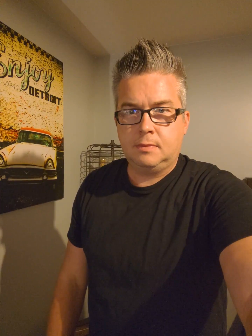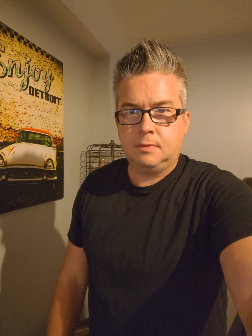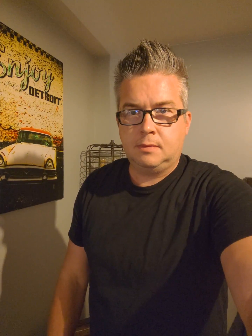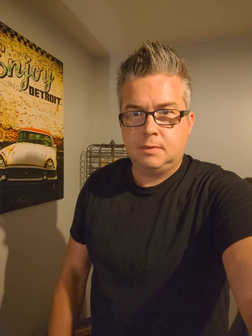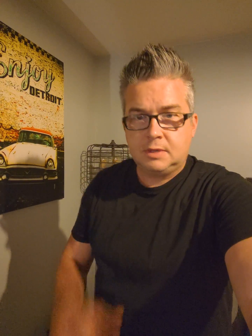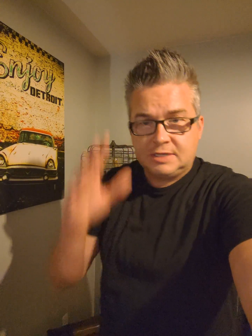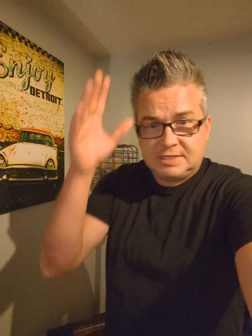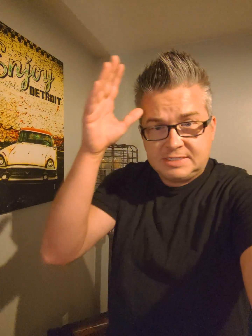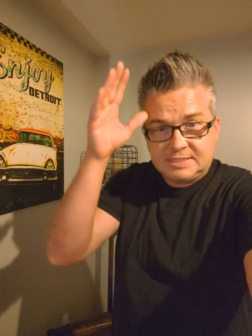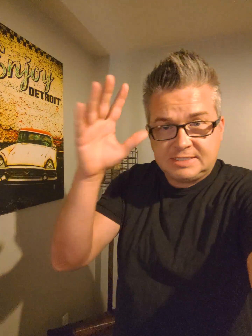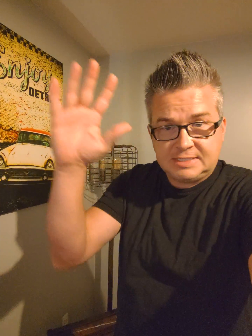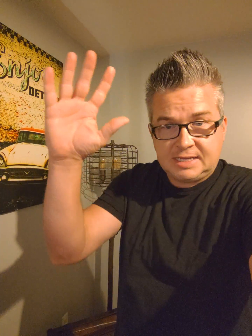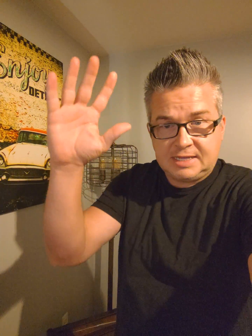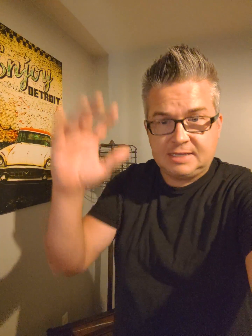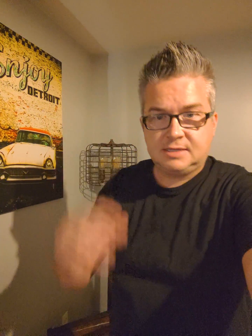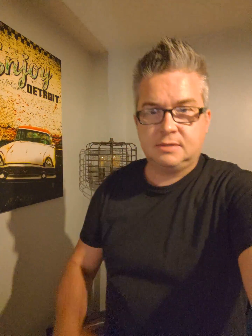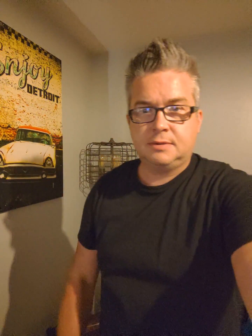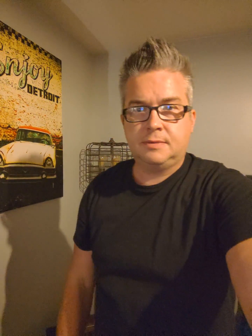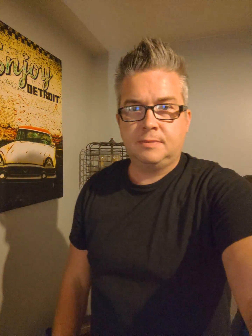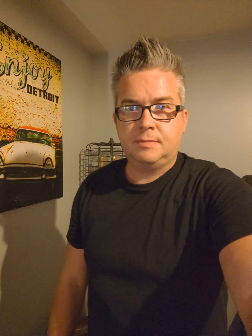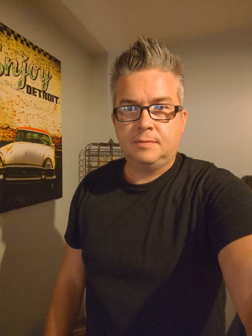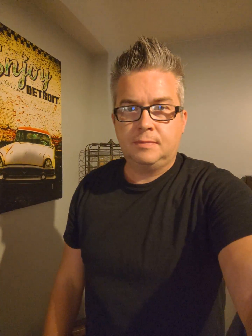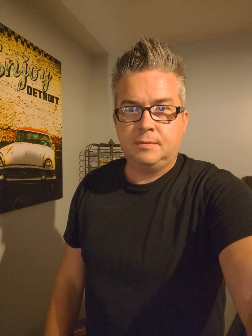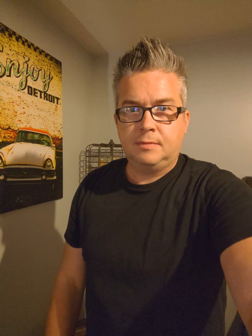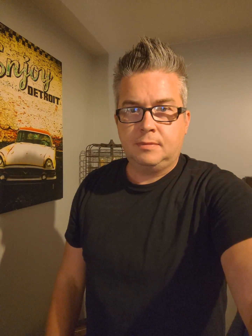moose